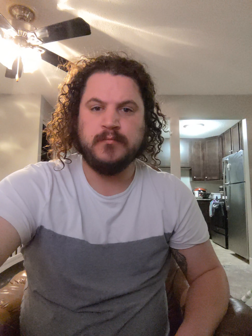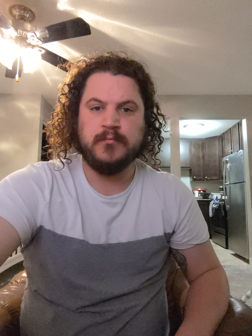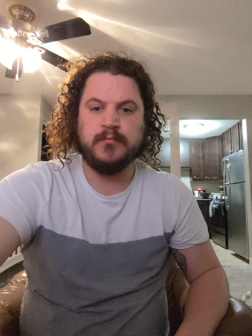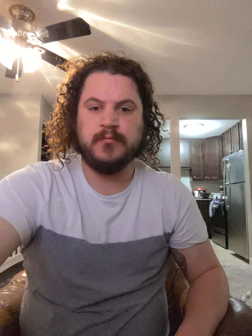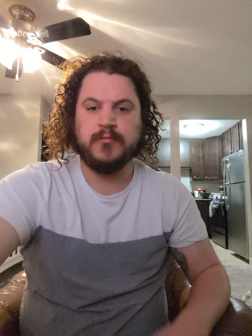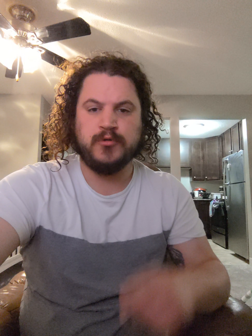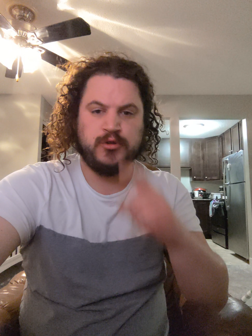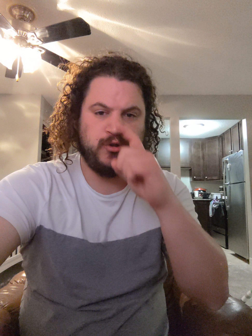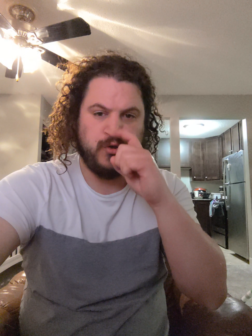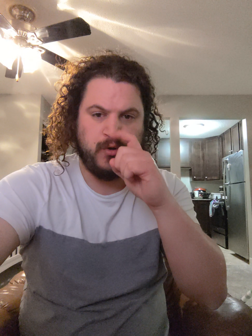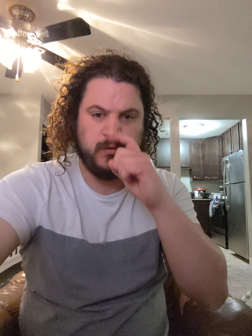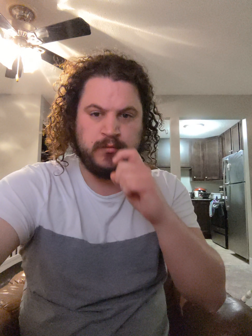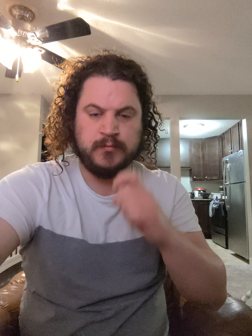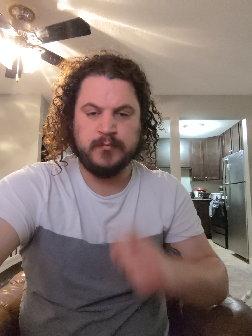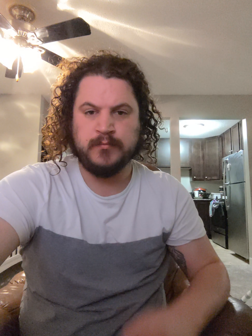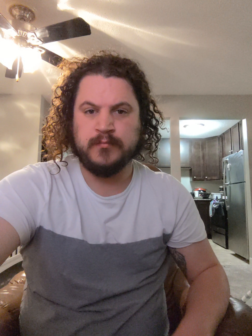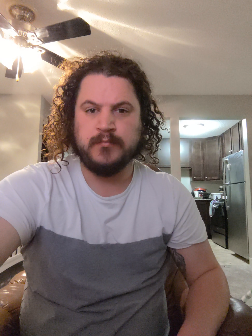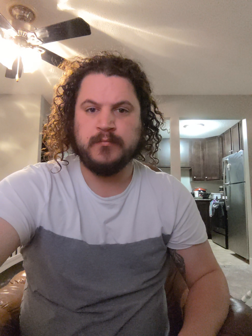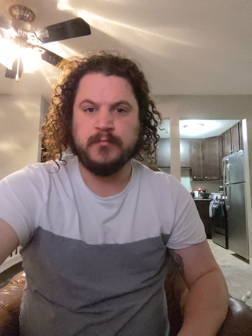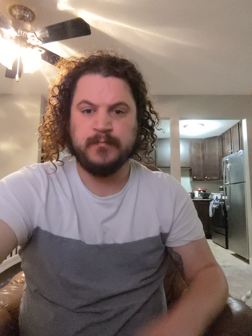doll